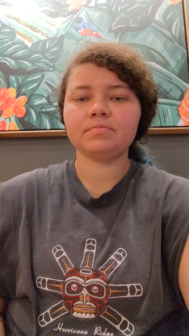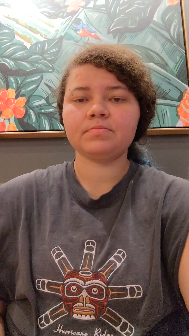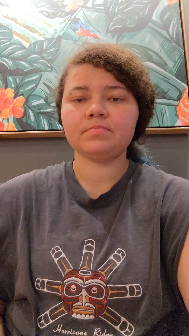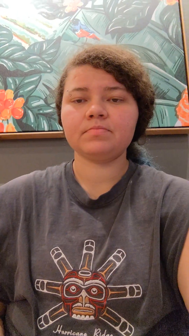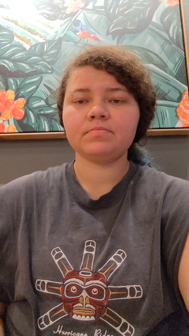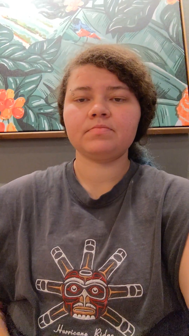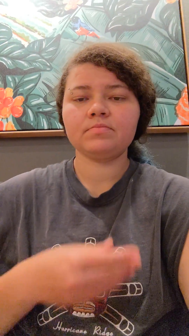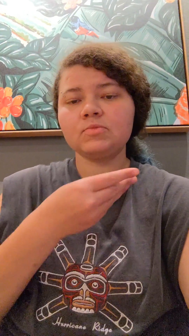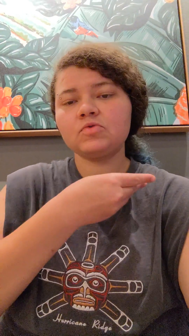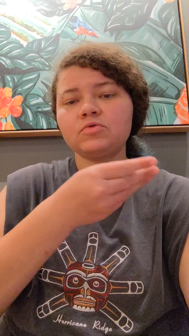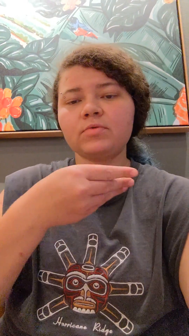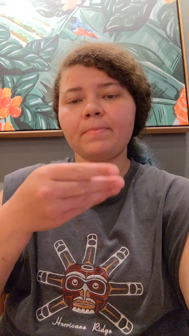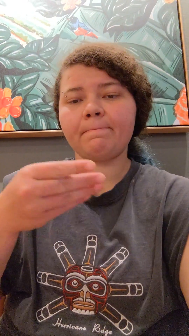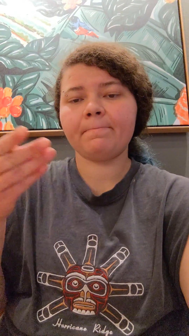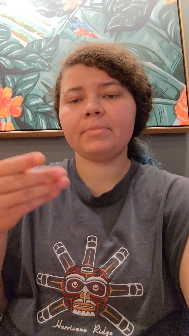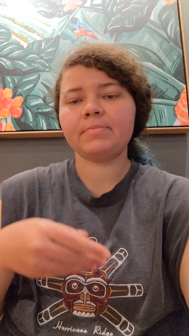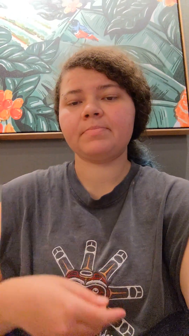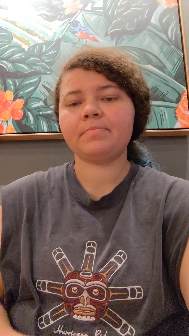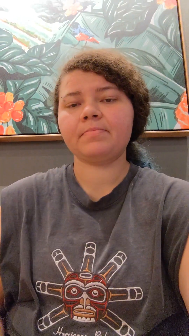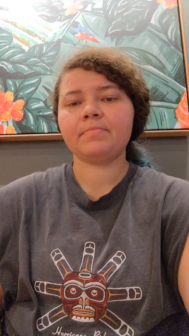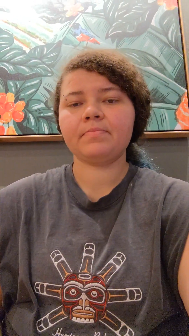shopping